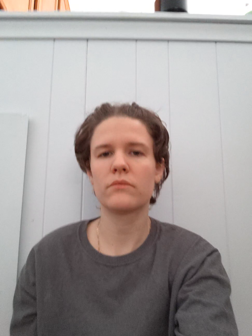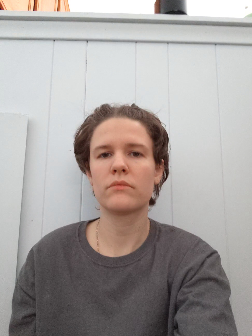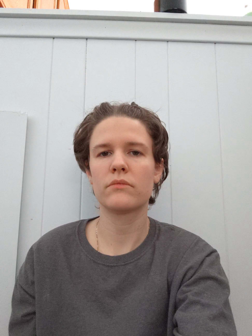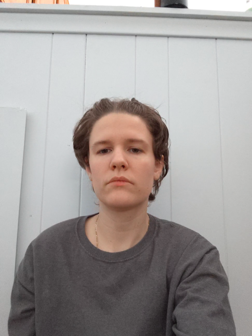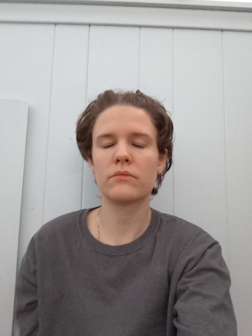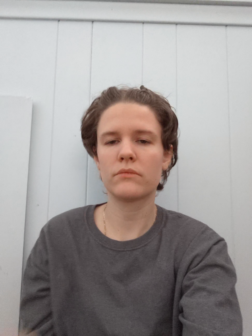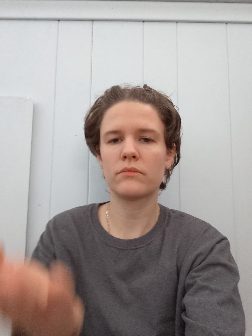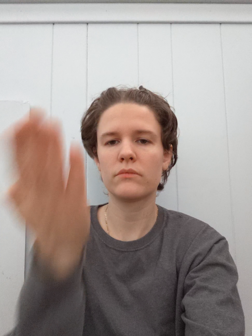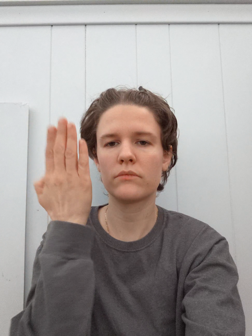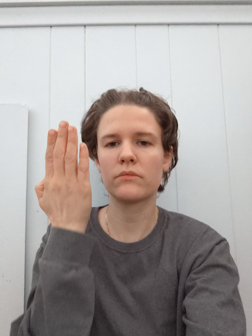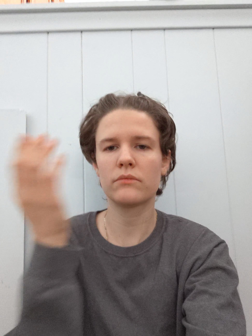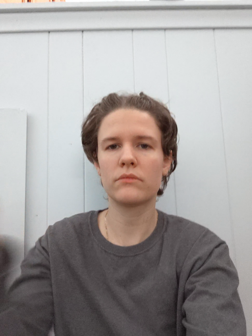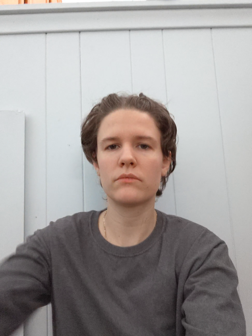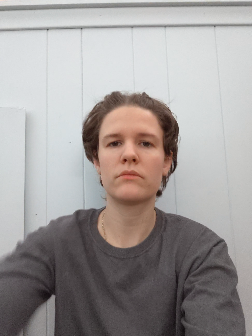morning